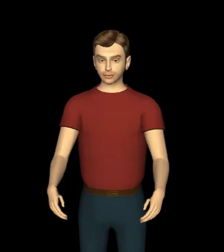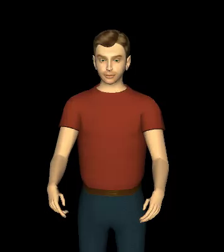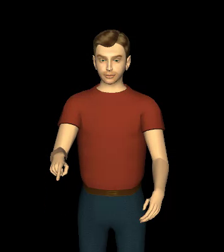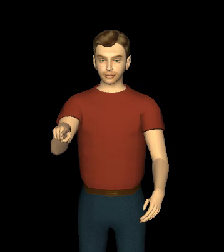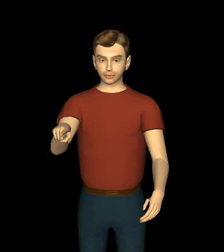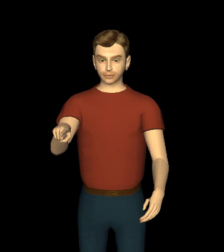أنت